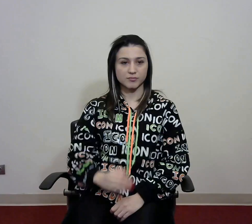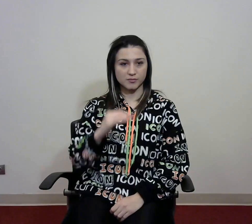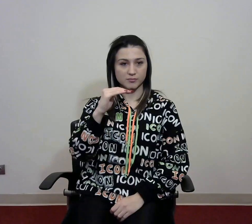siz